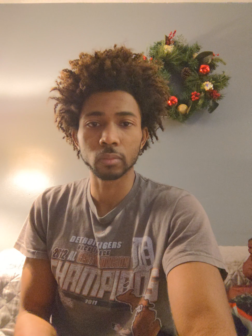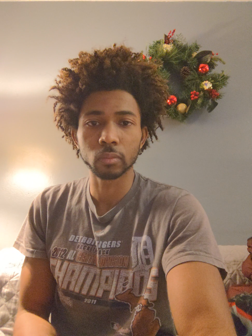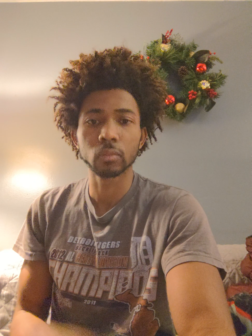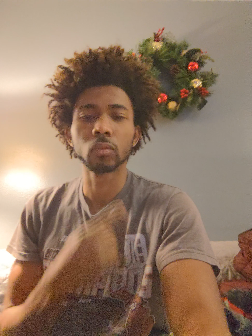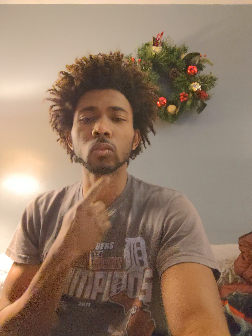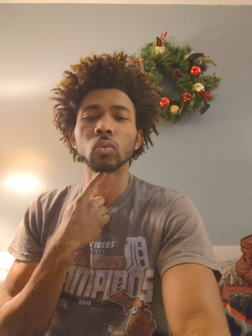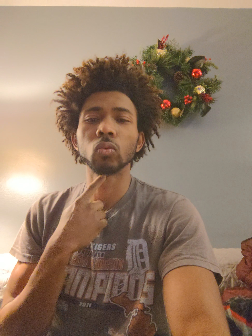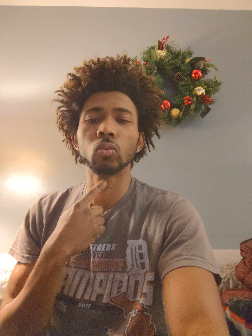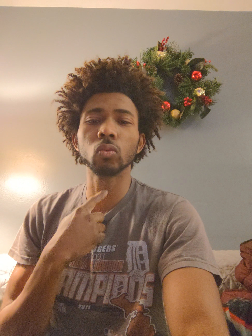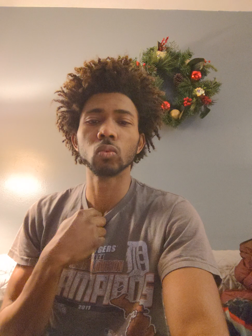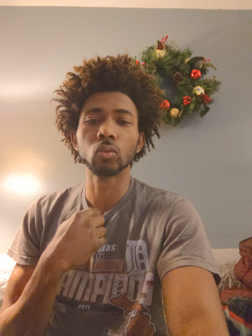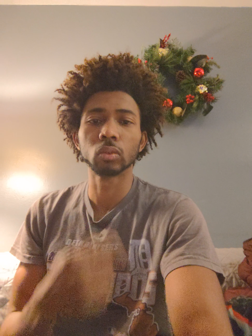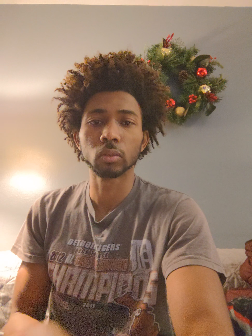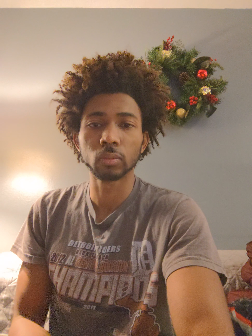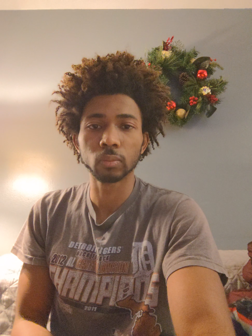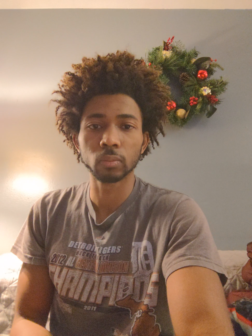thirsty